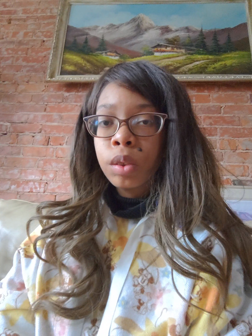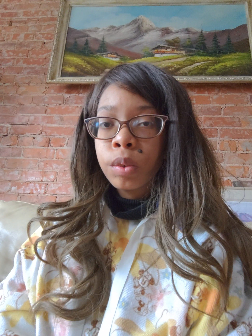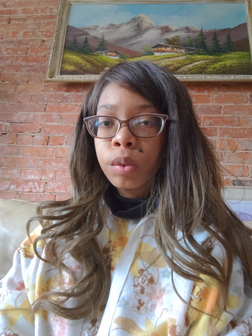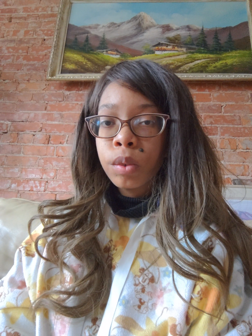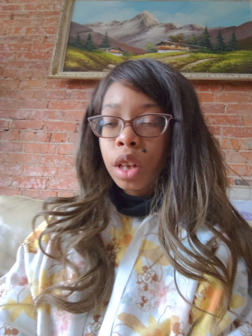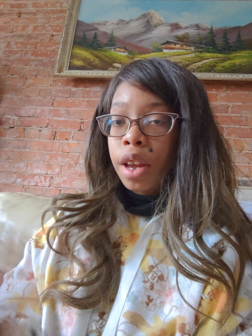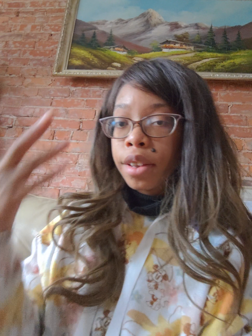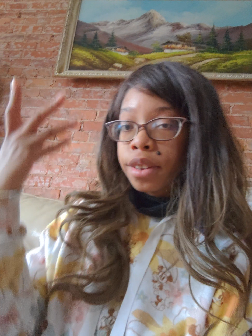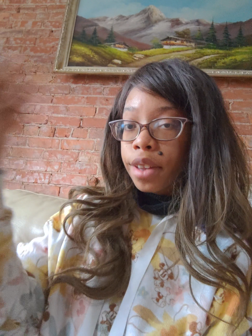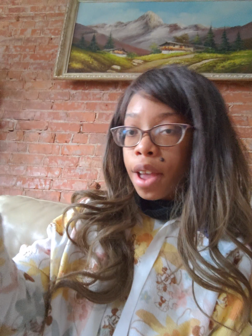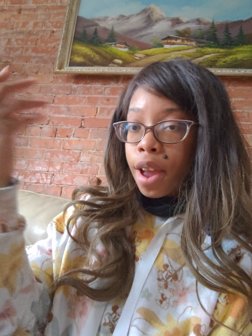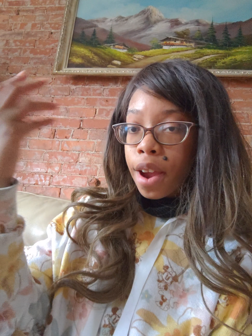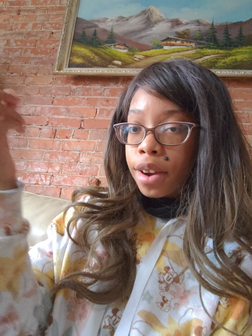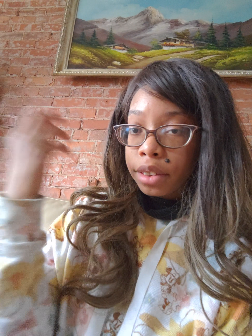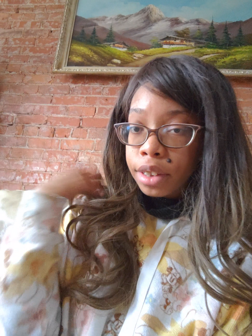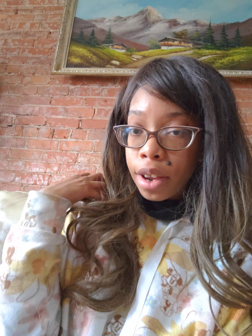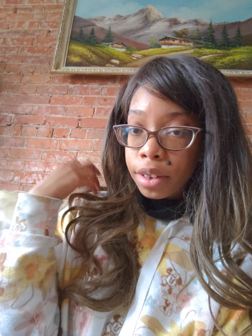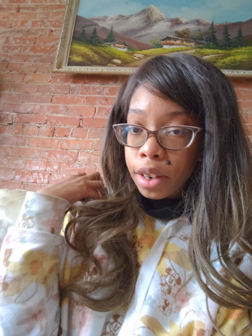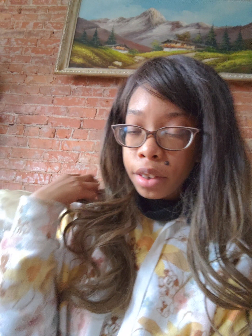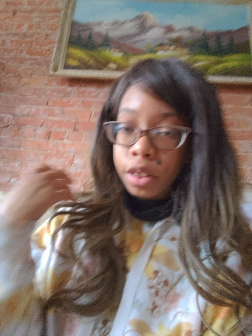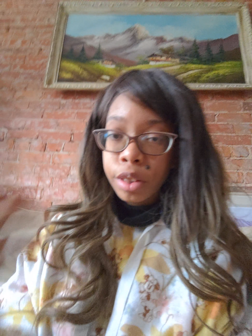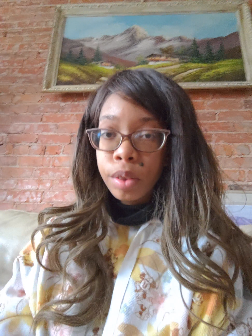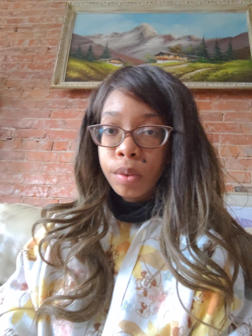outside